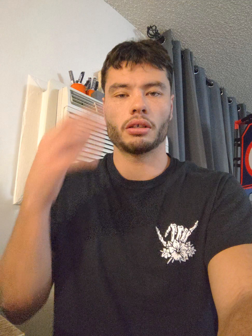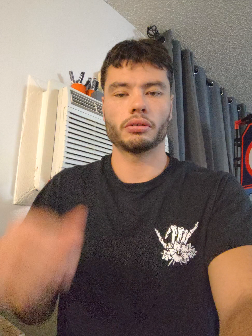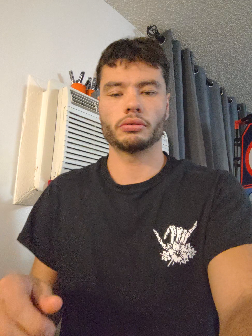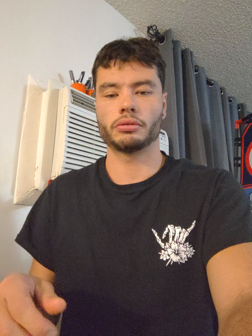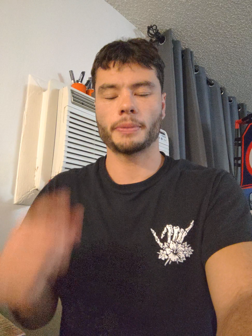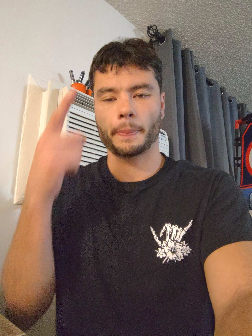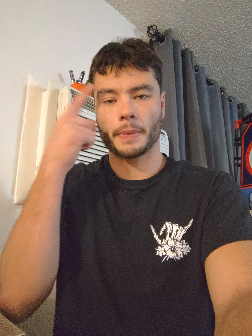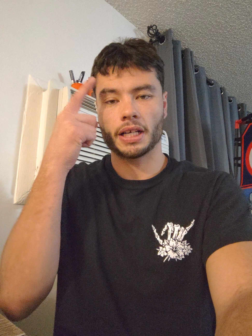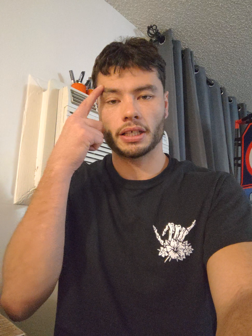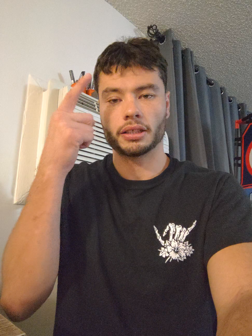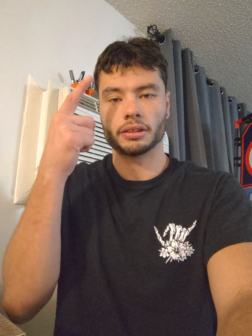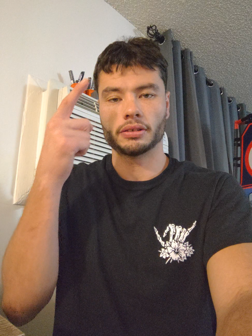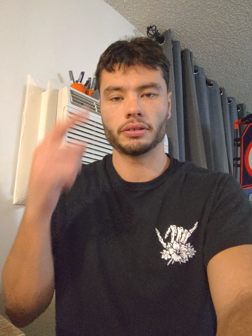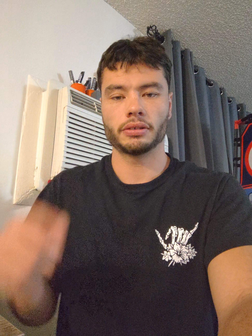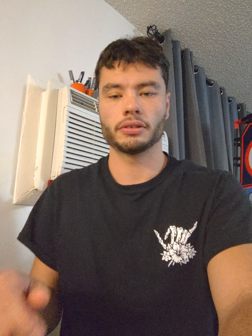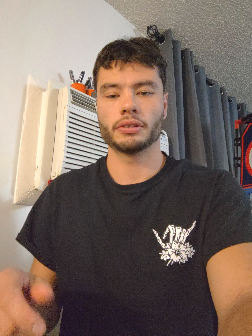penny